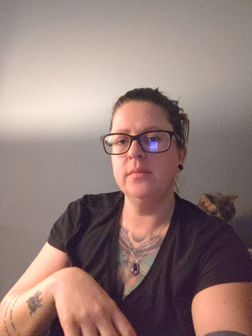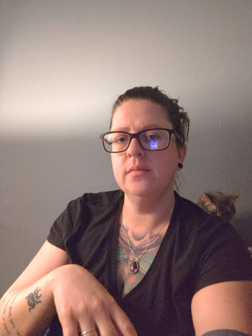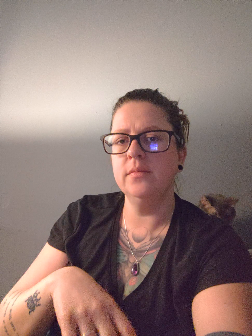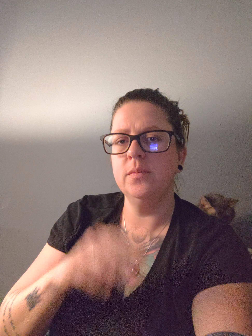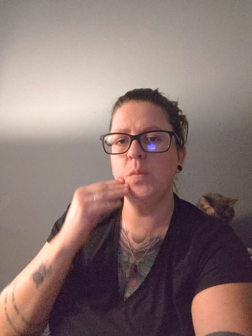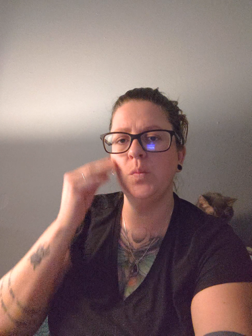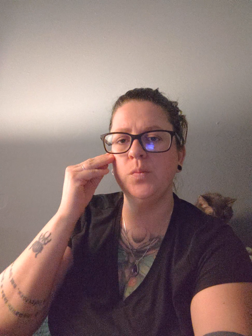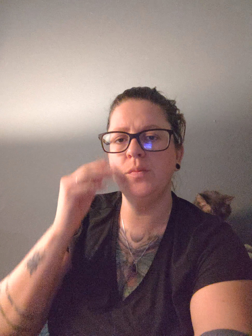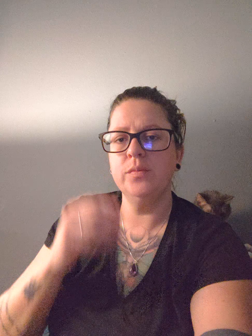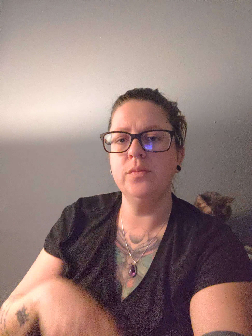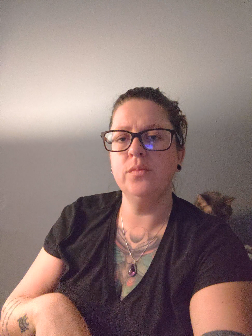home